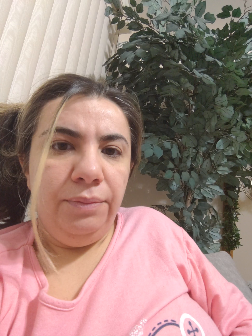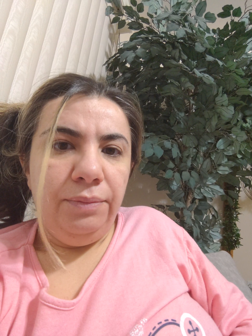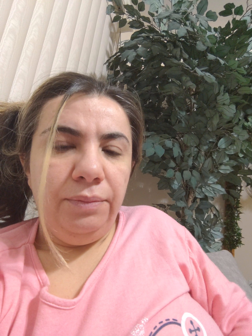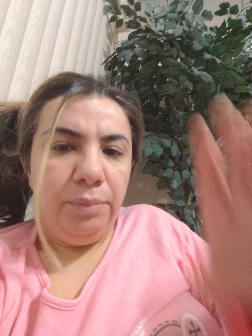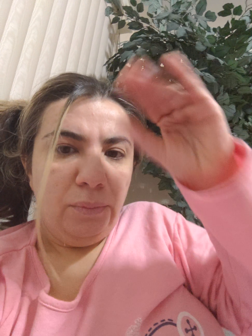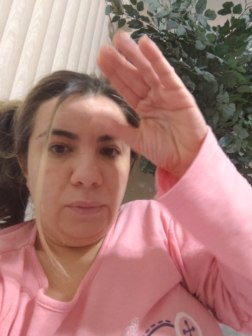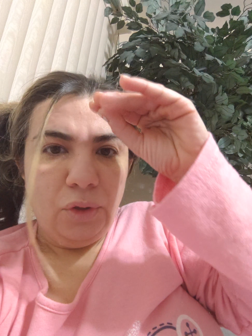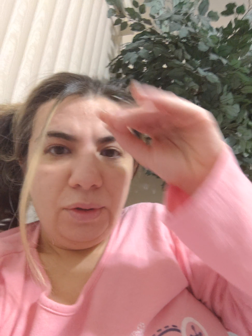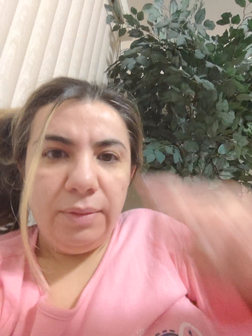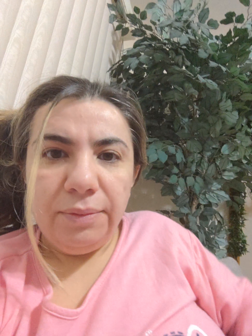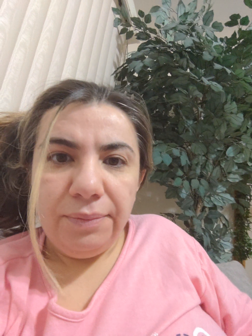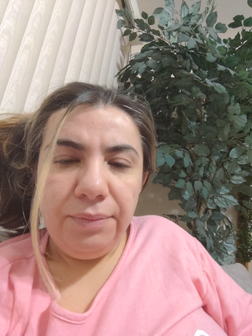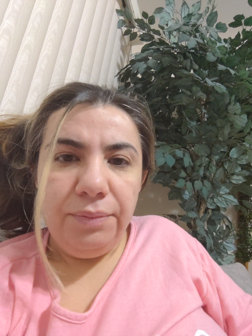boy